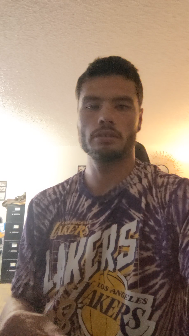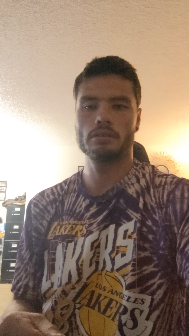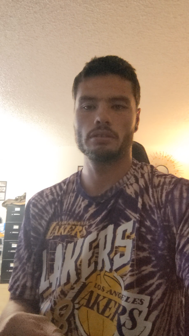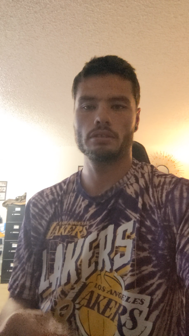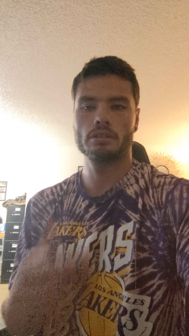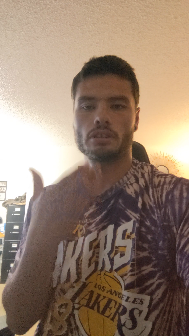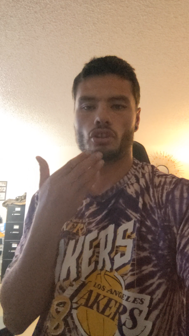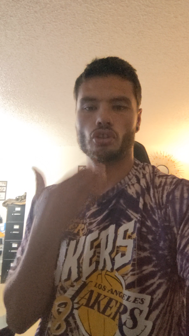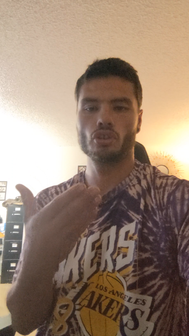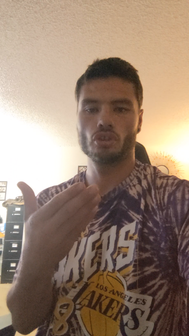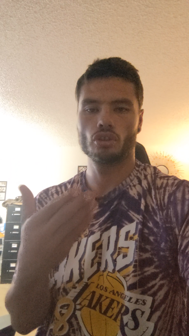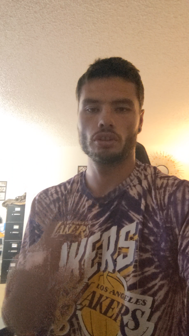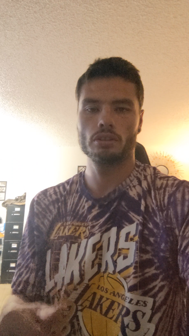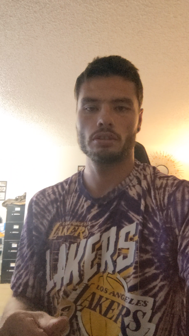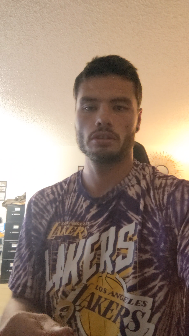good